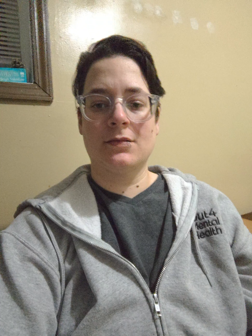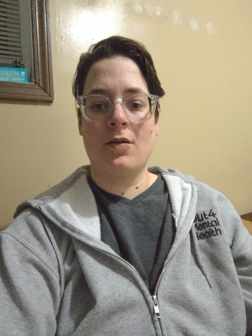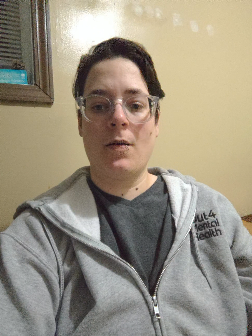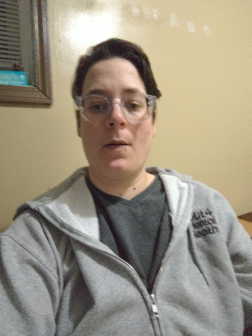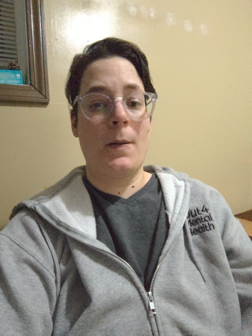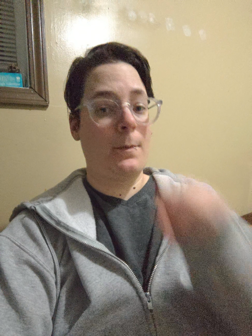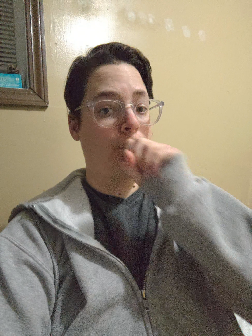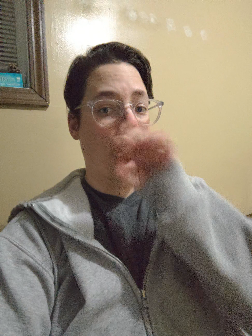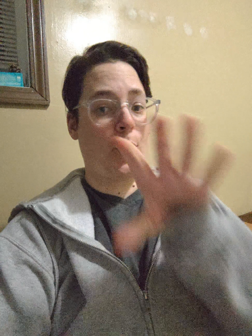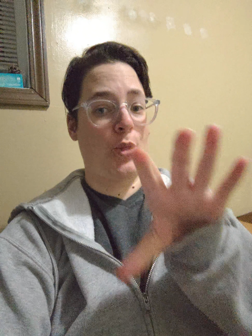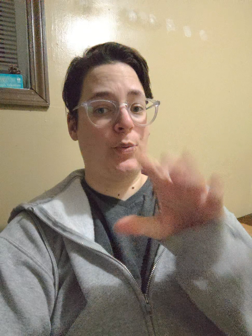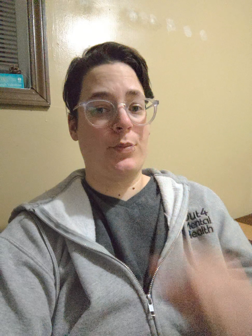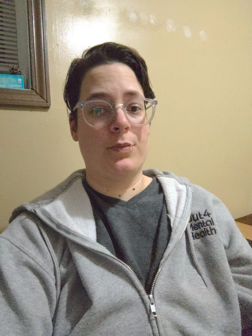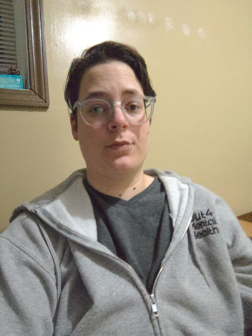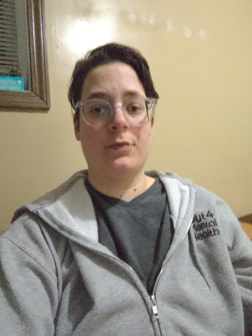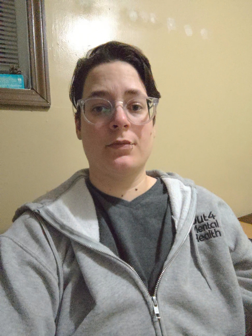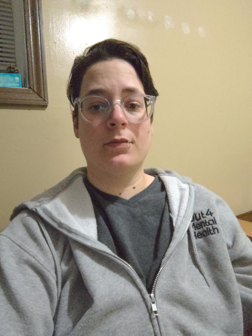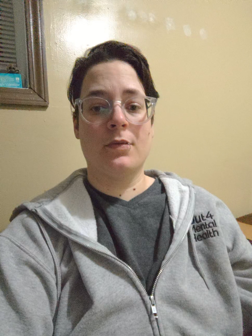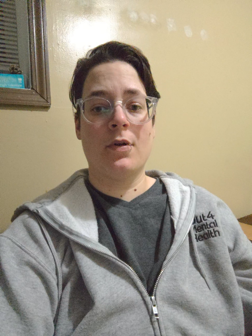blow